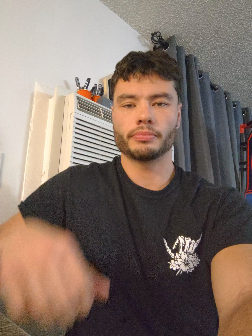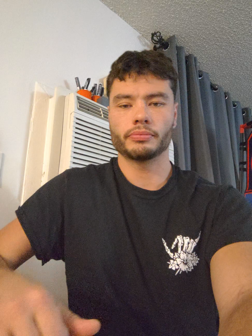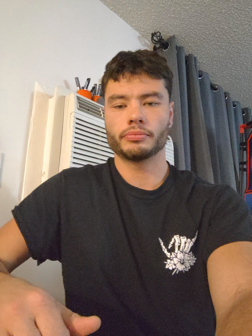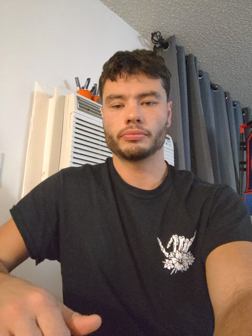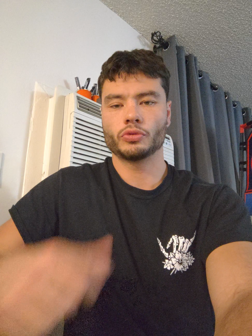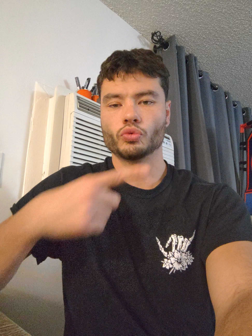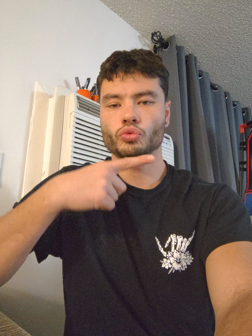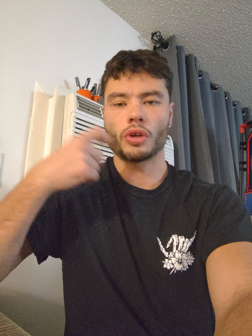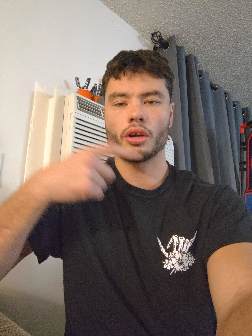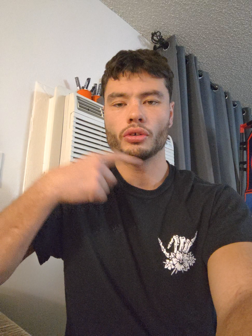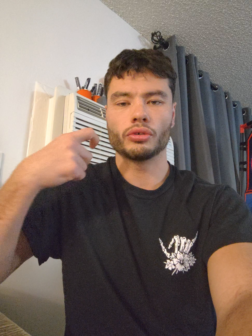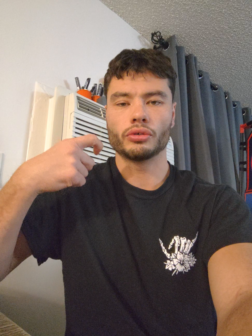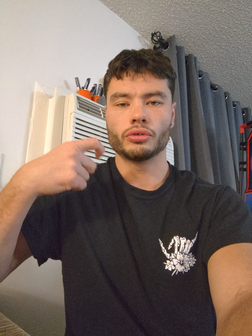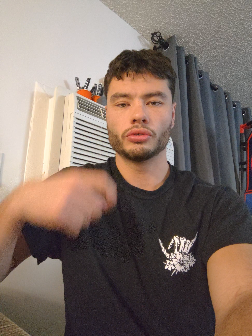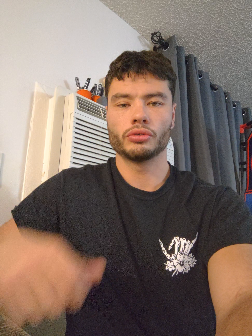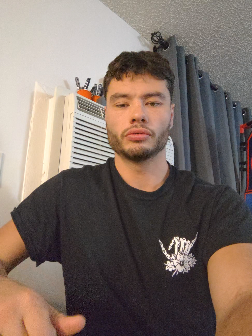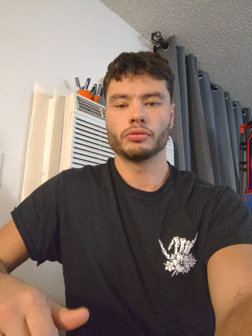dryer